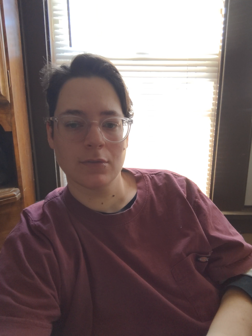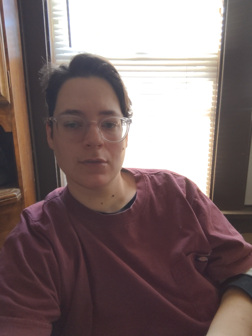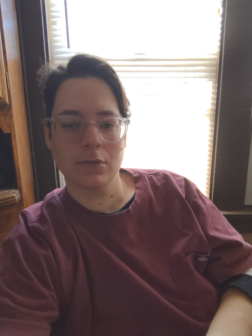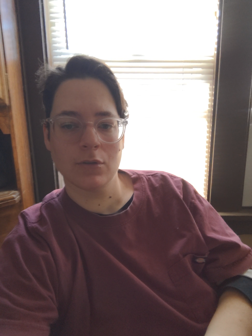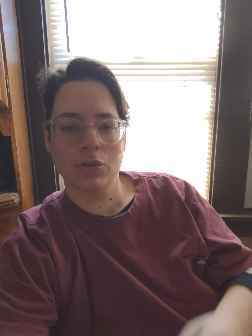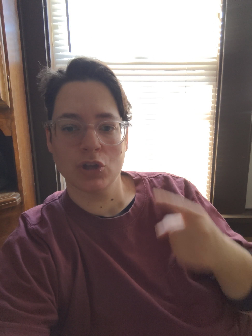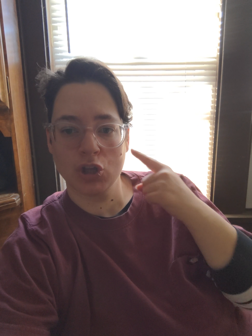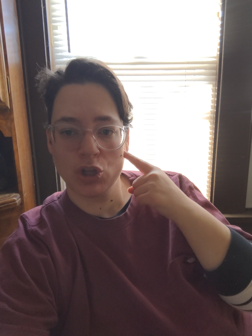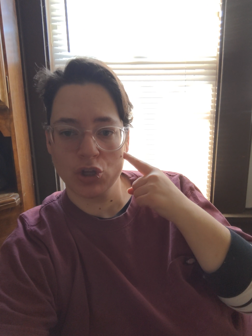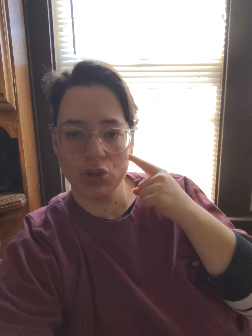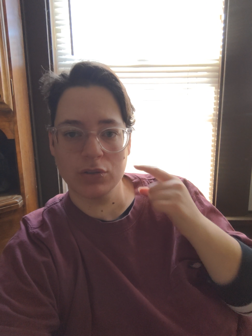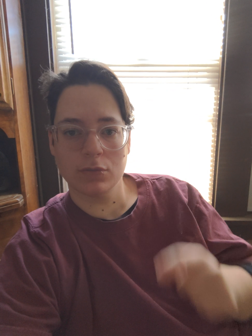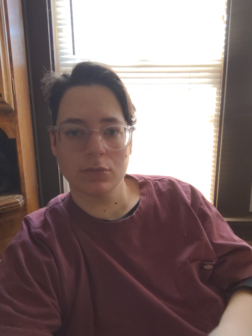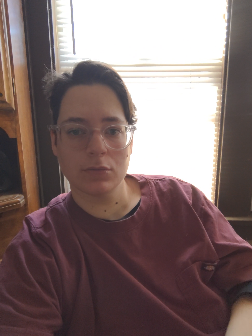hear